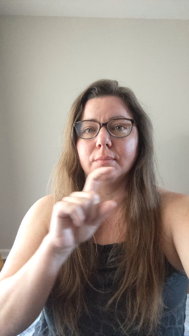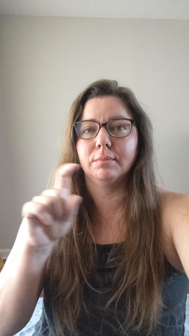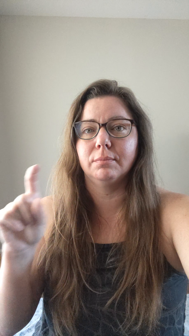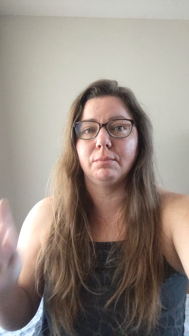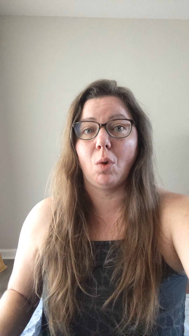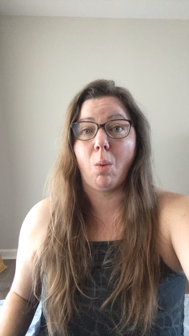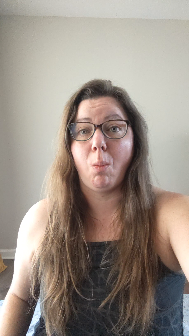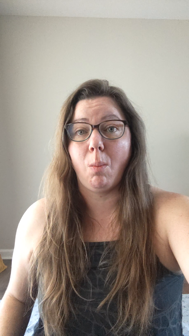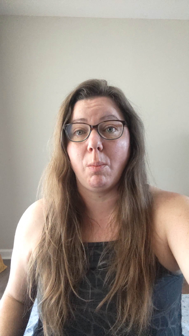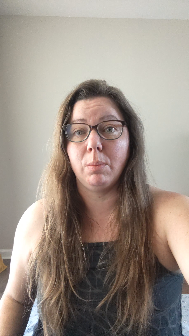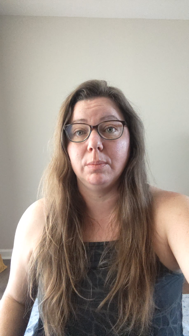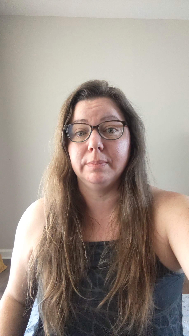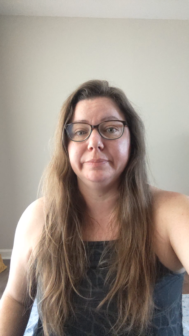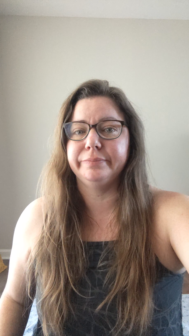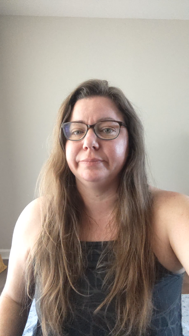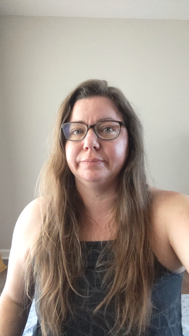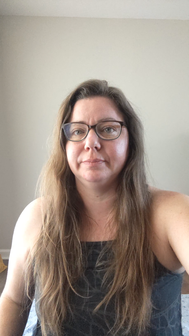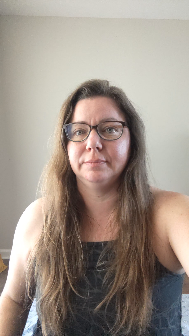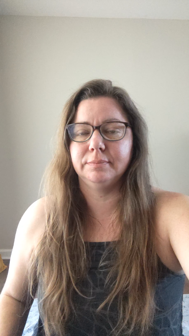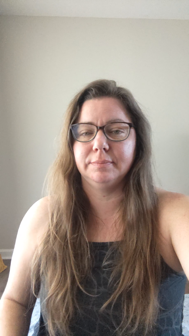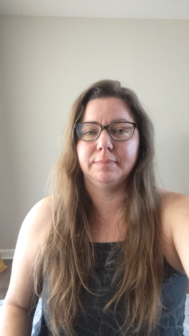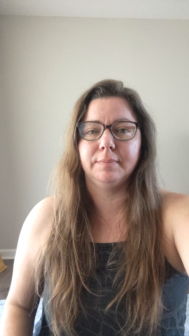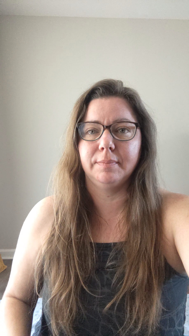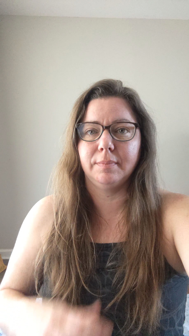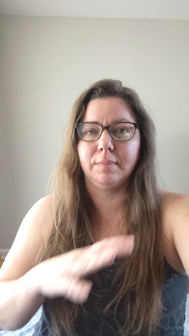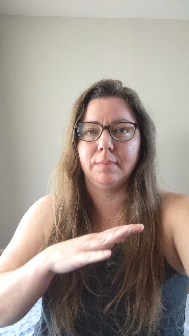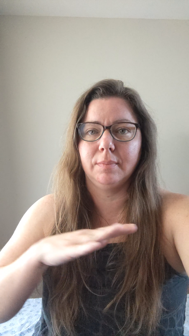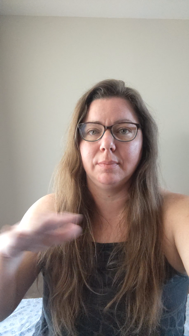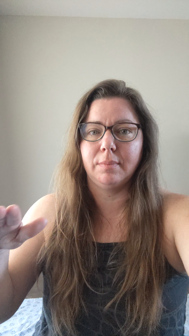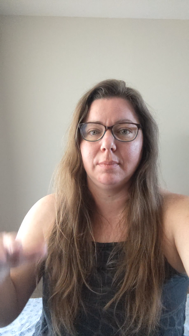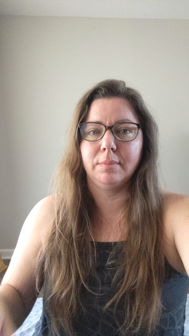nice